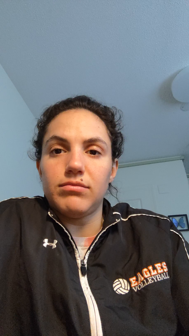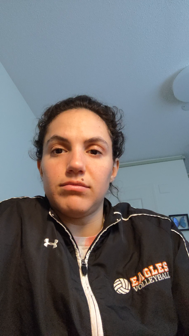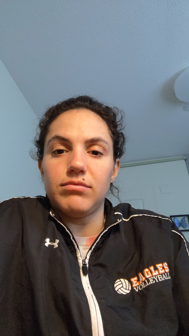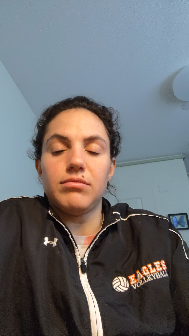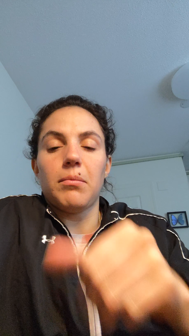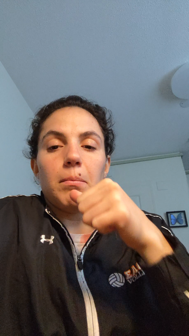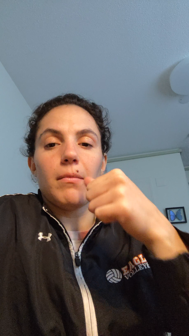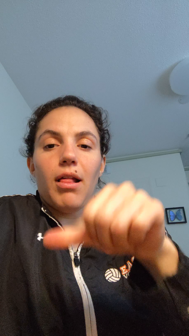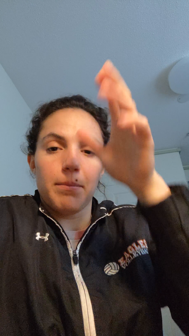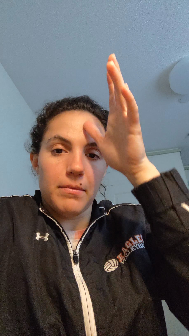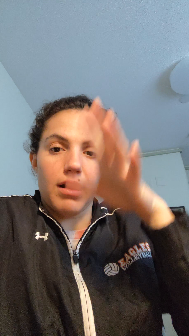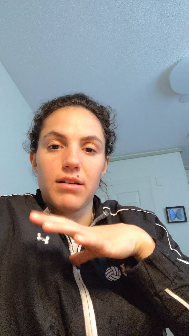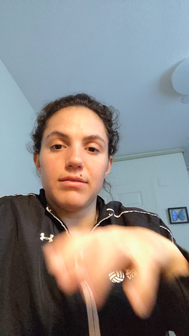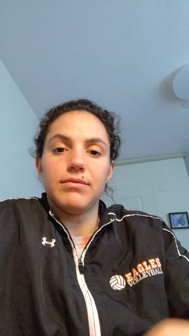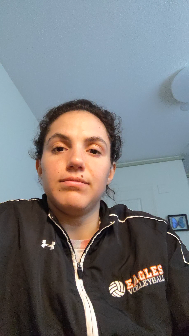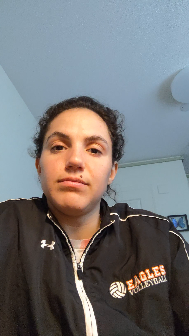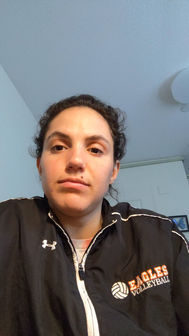mailman